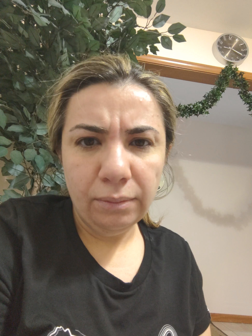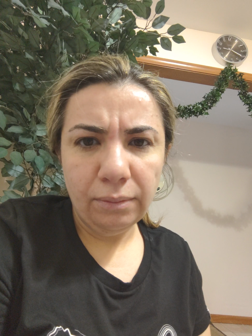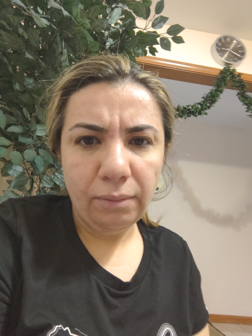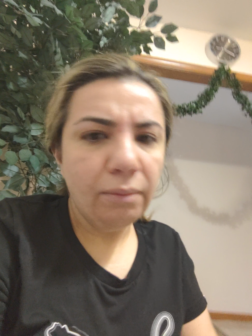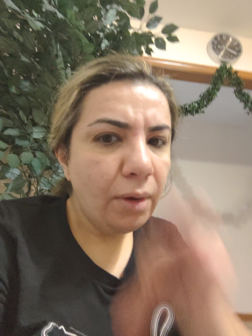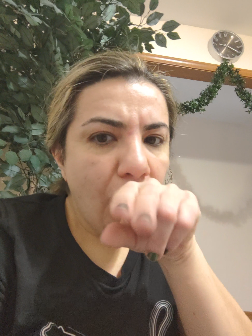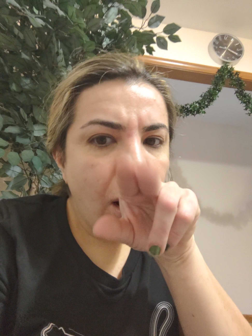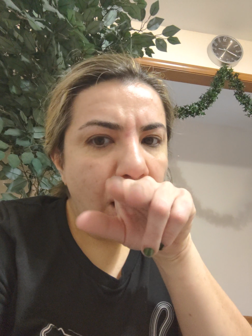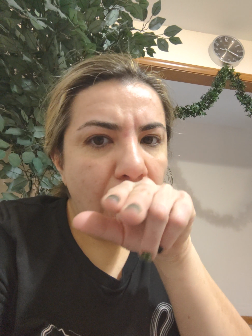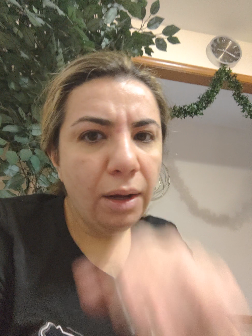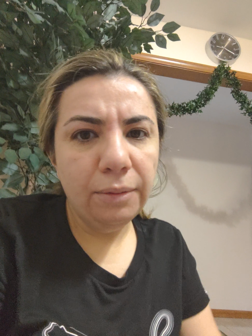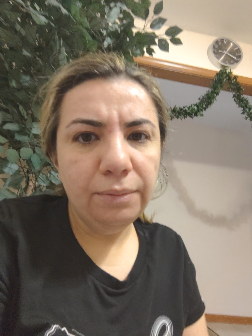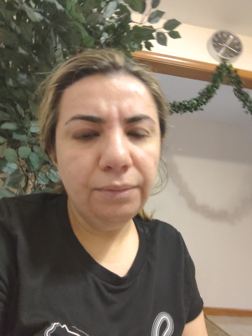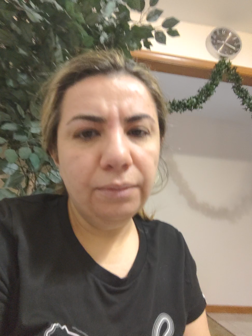tongue